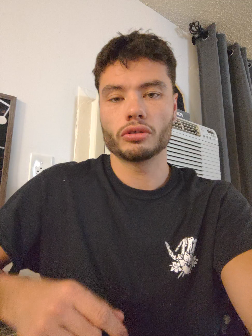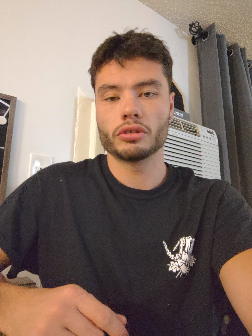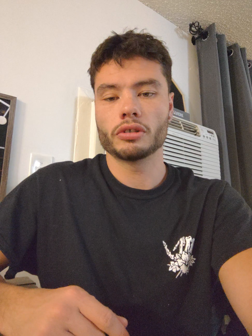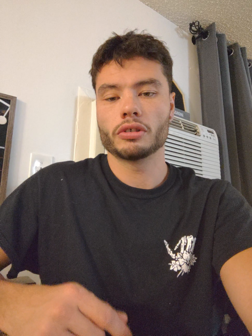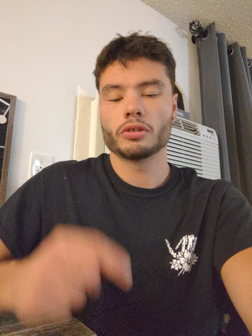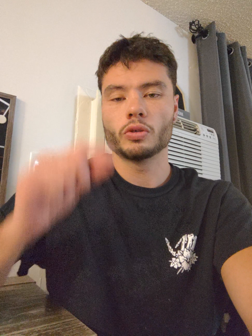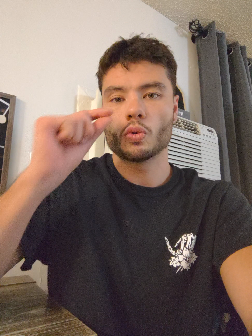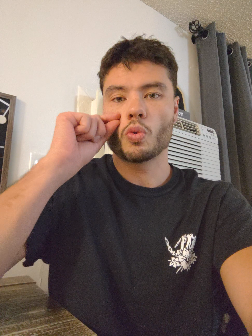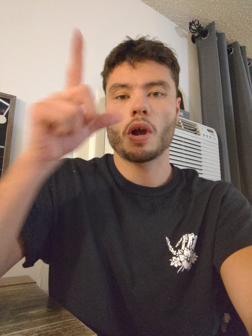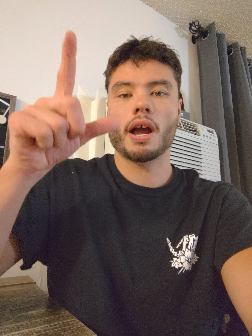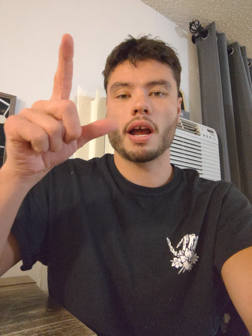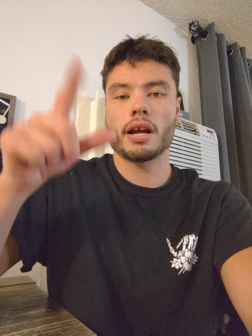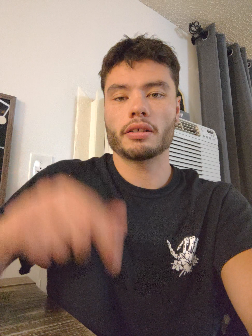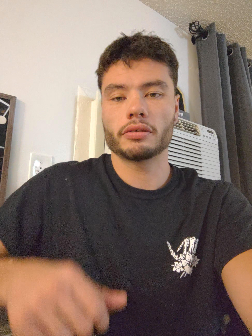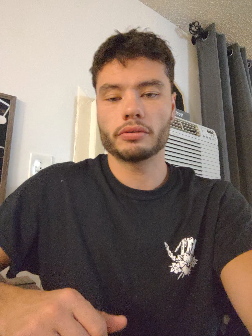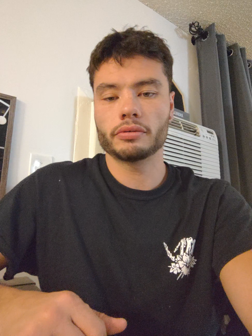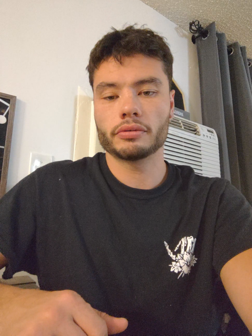wake